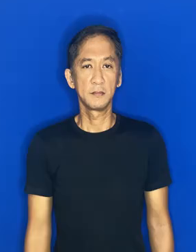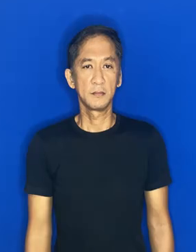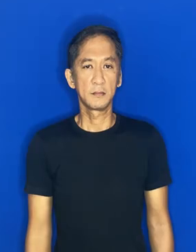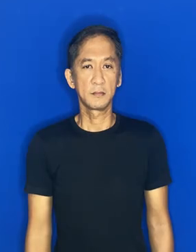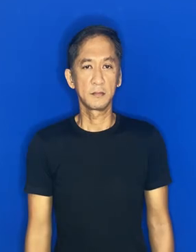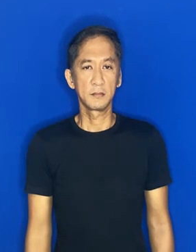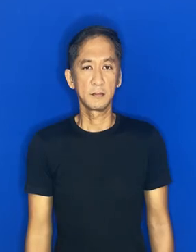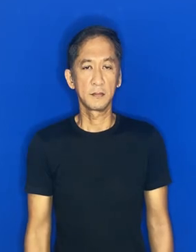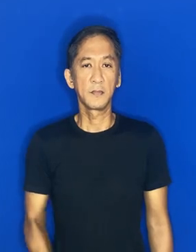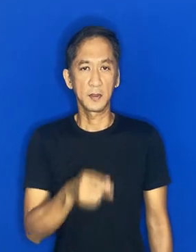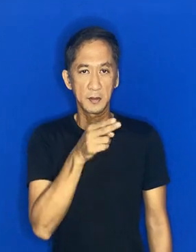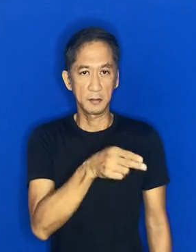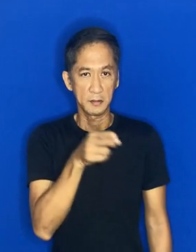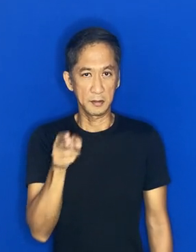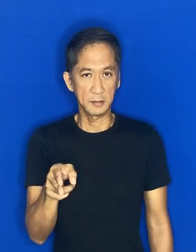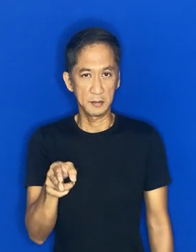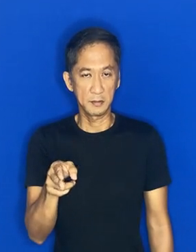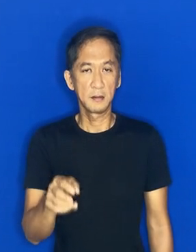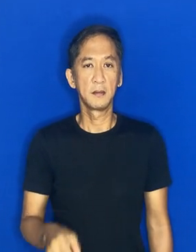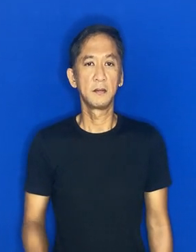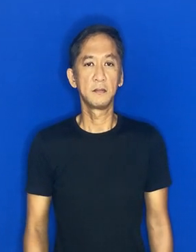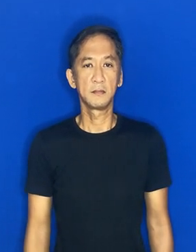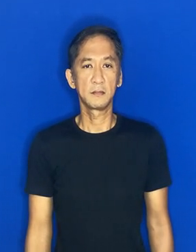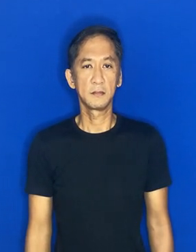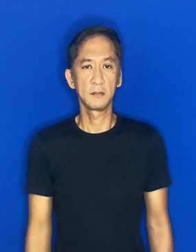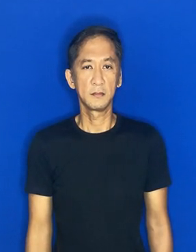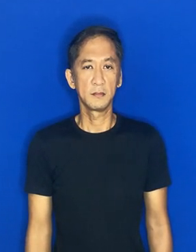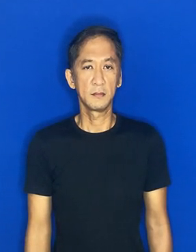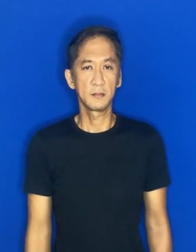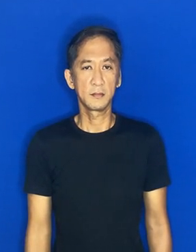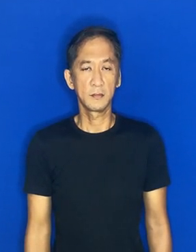hard of hearing